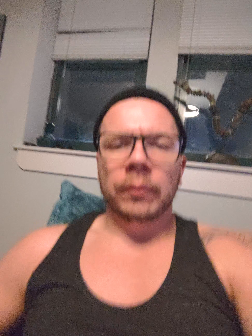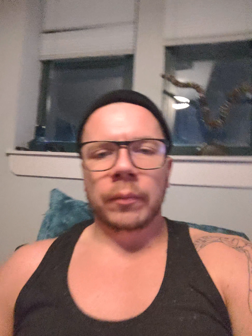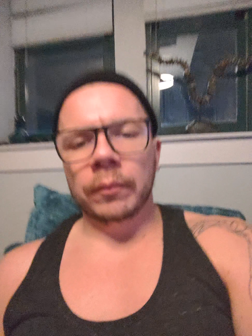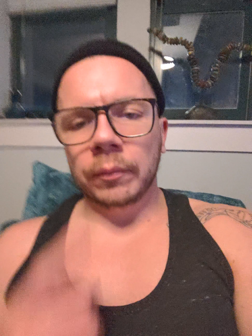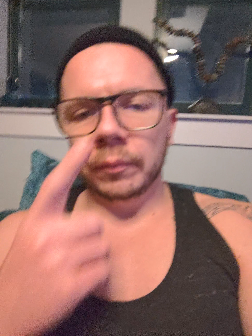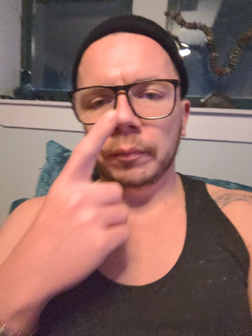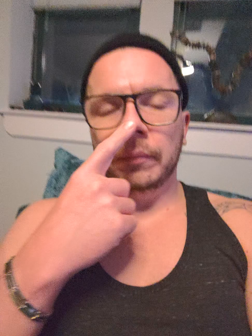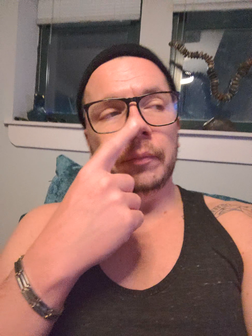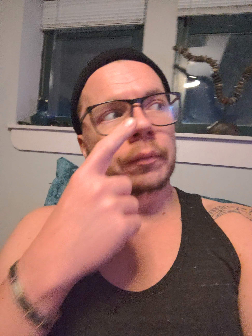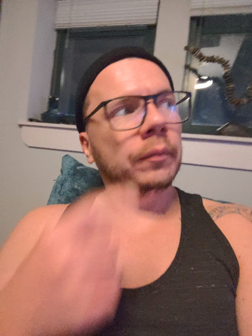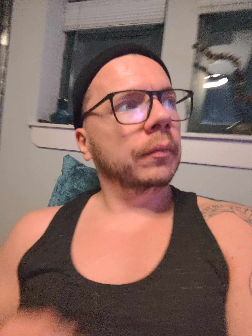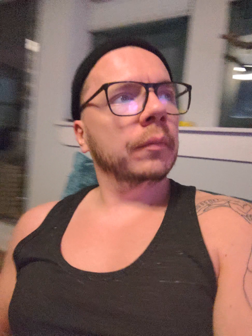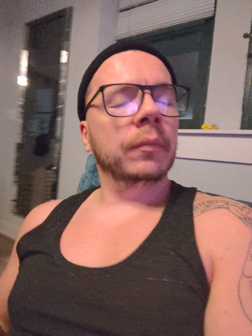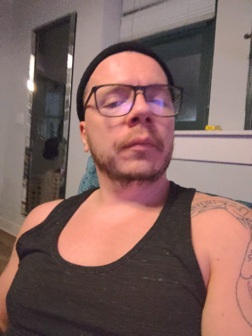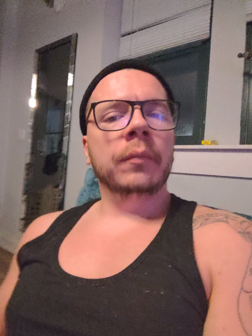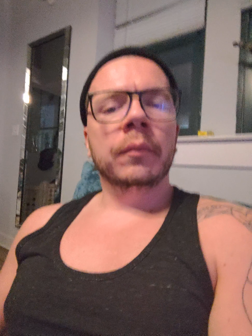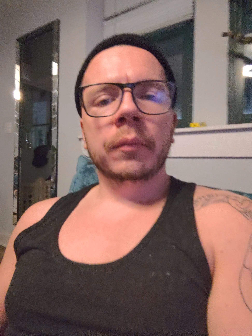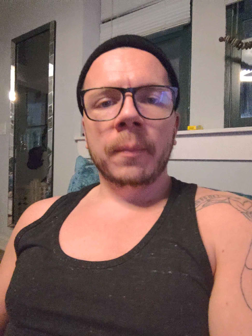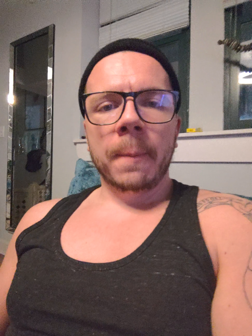nose